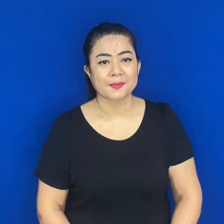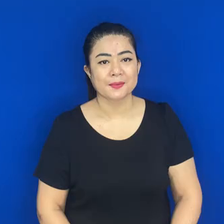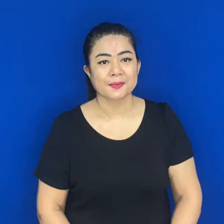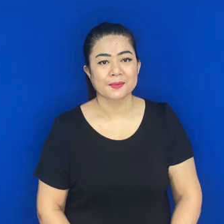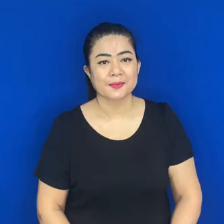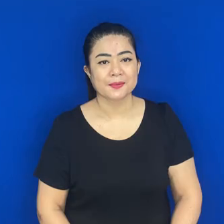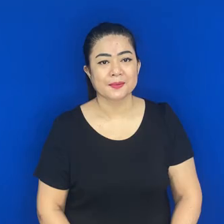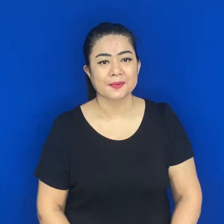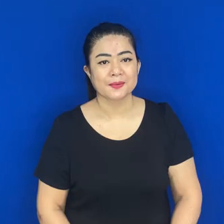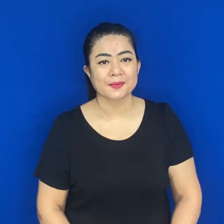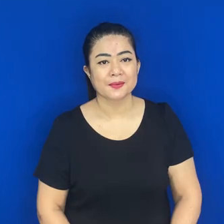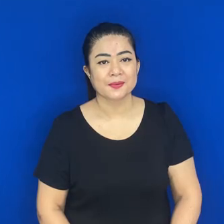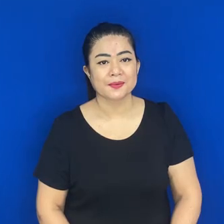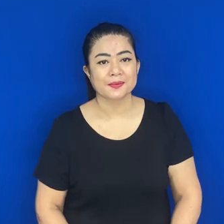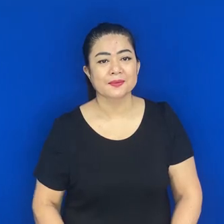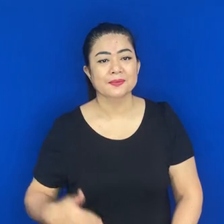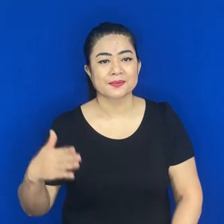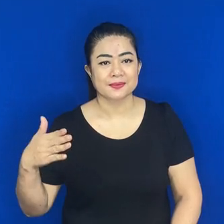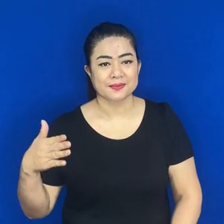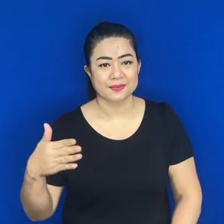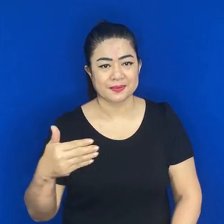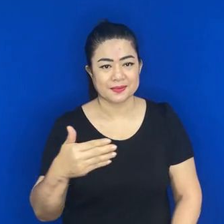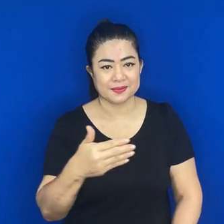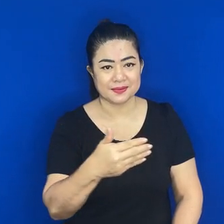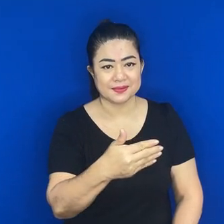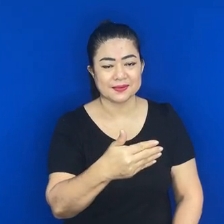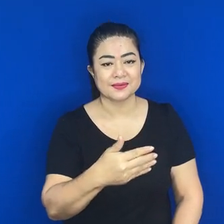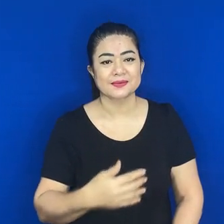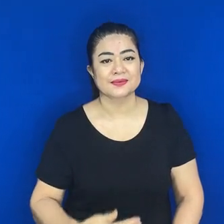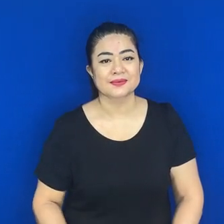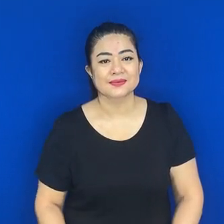fish